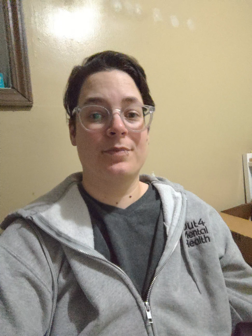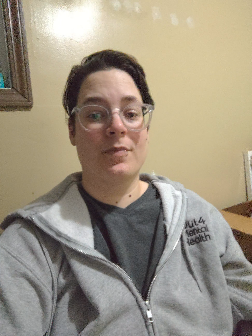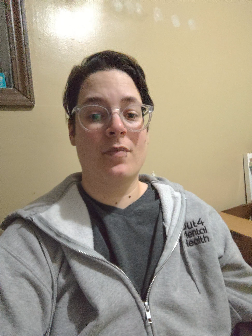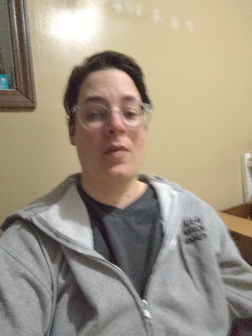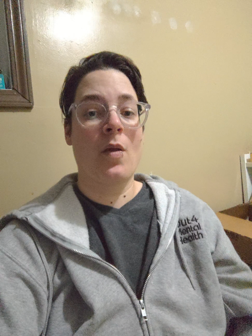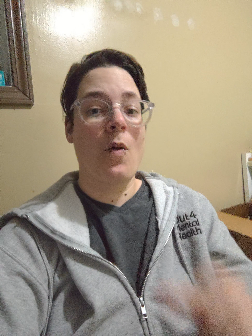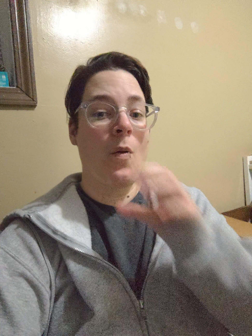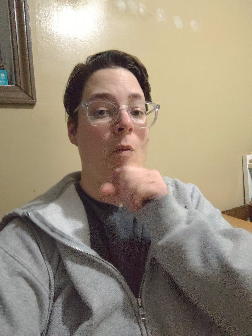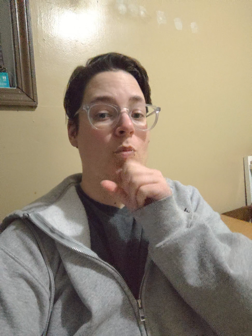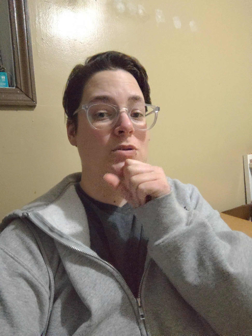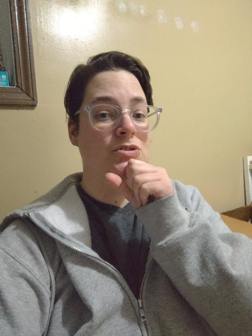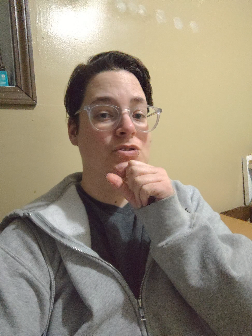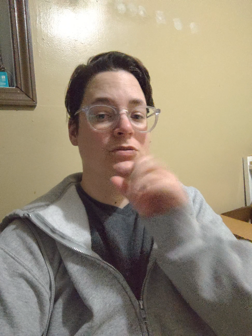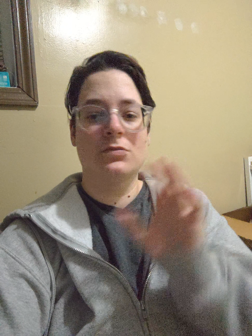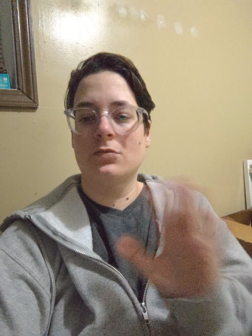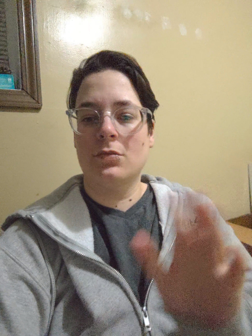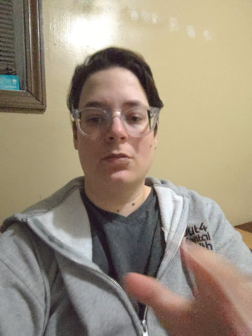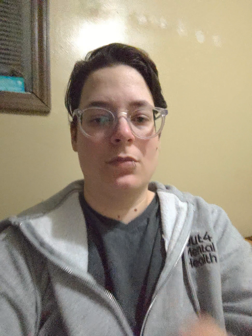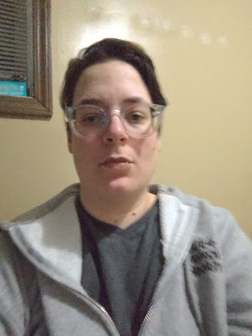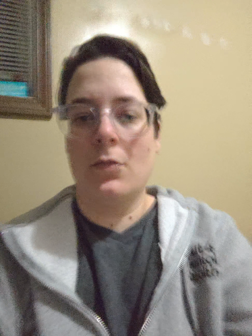old